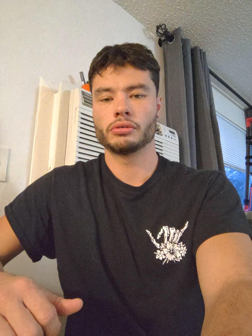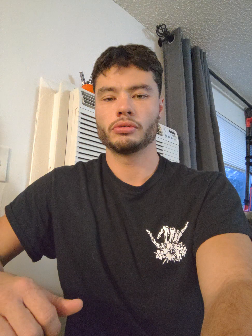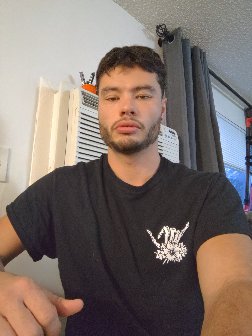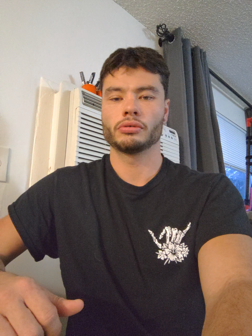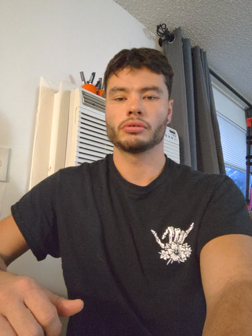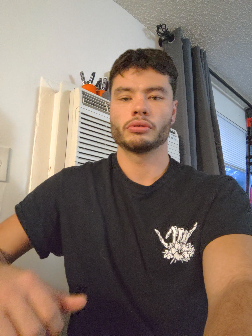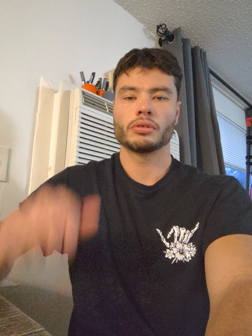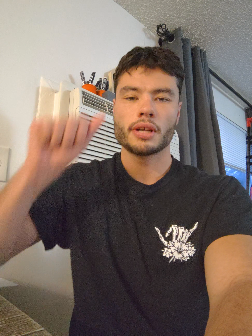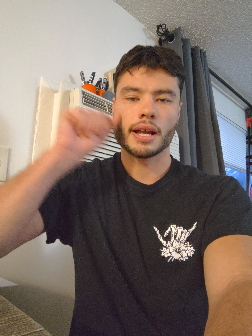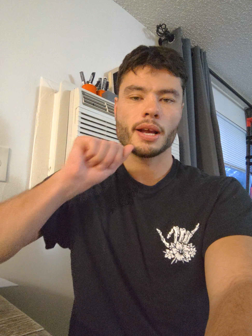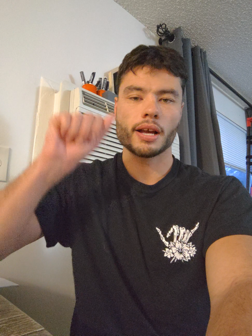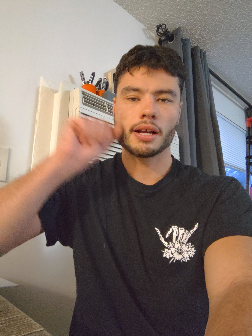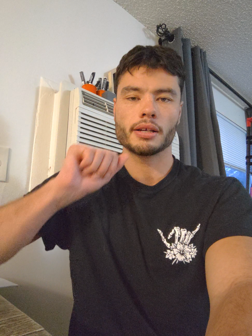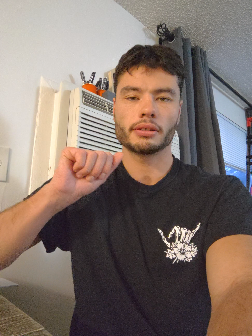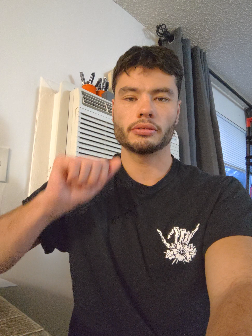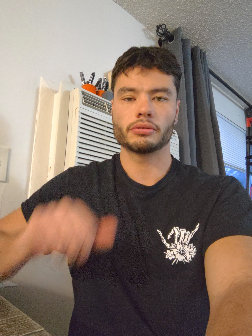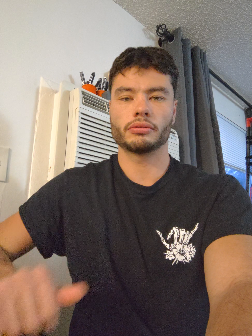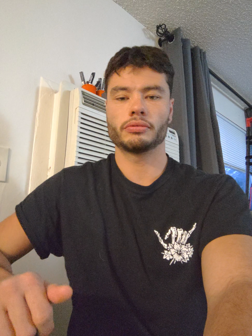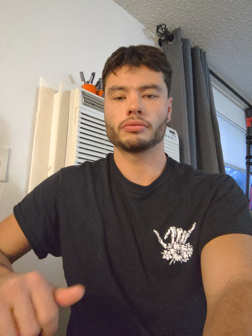aunt